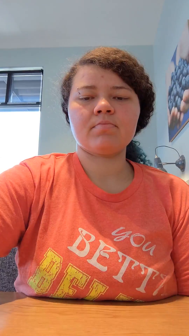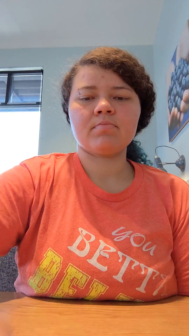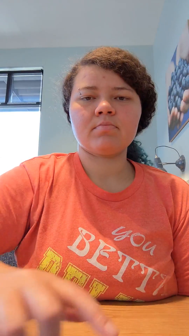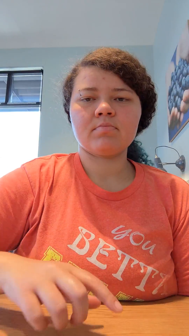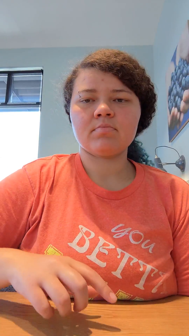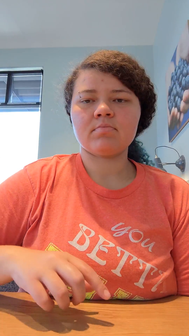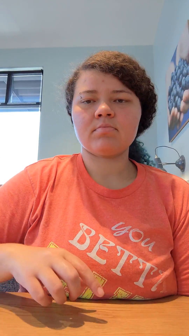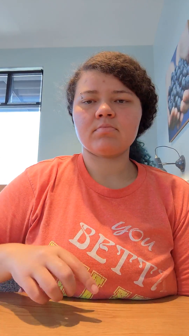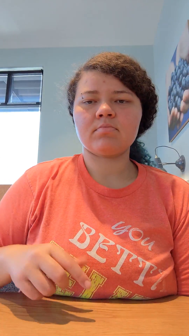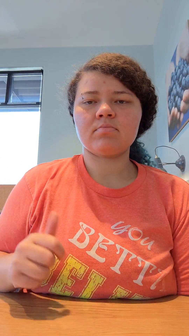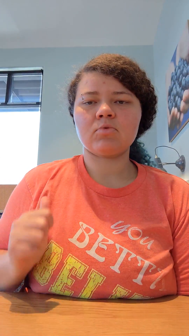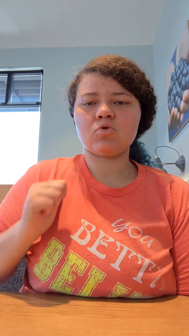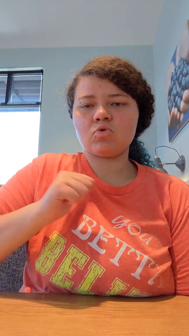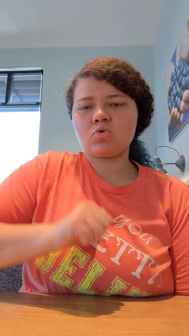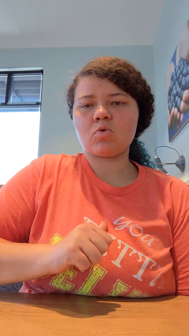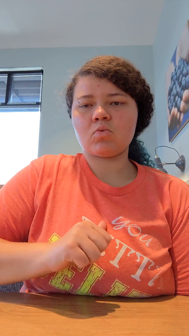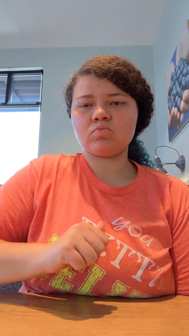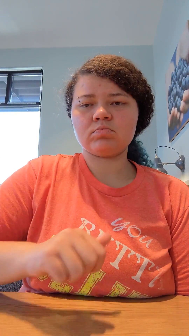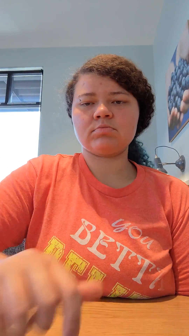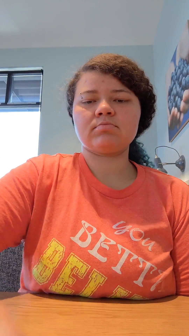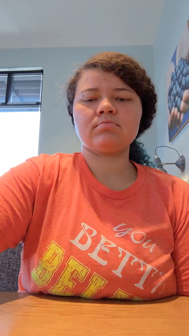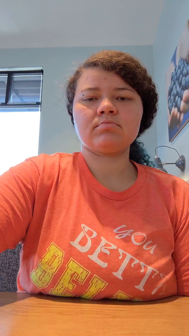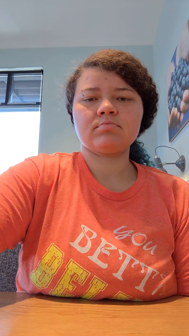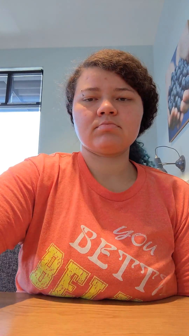coats